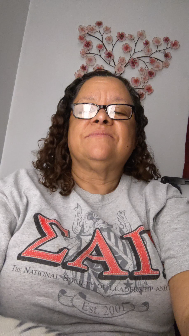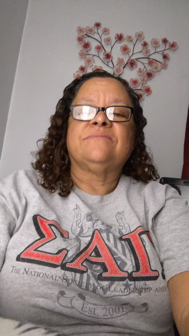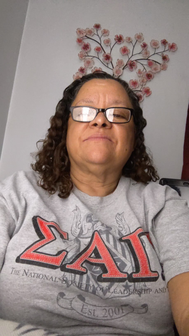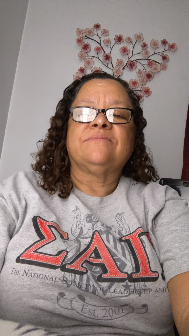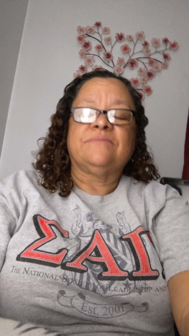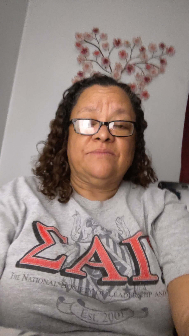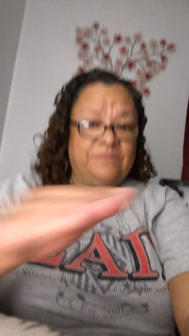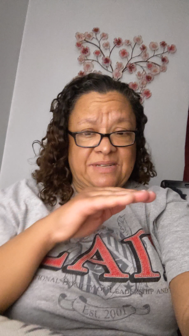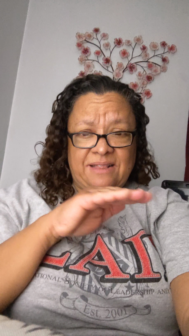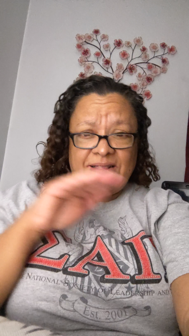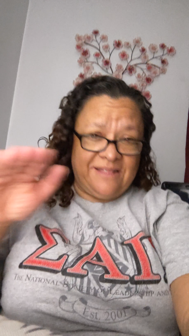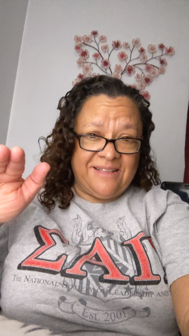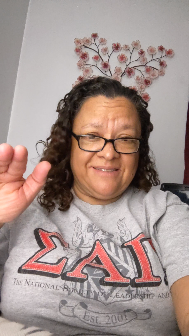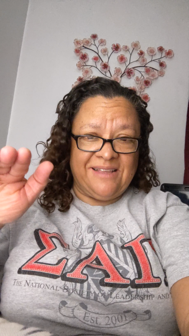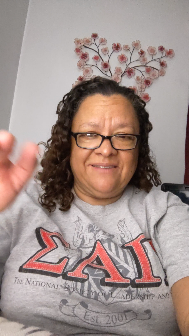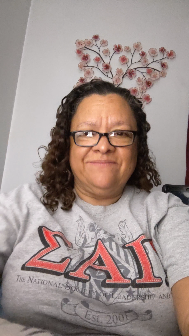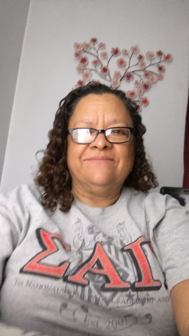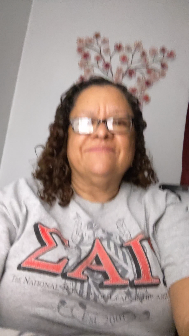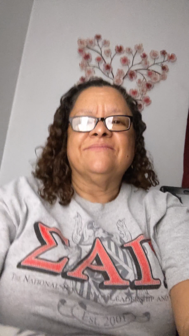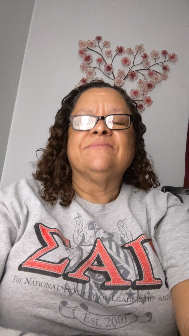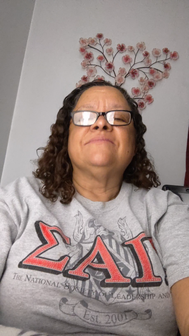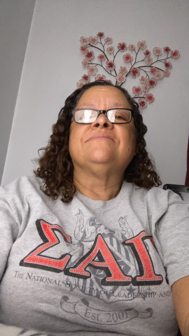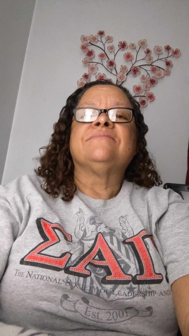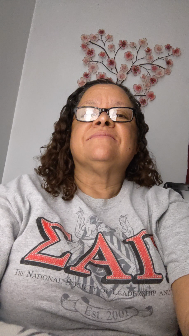nice